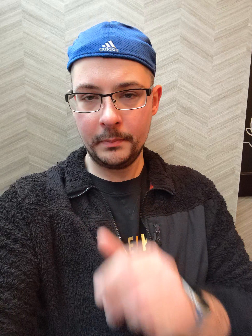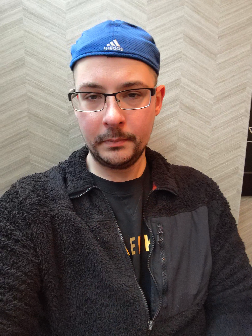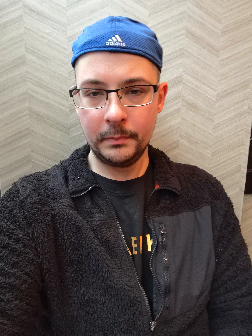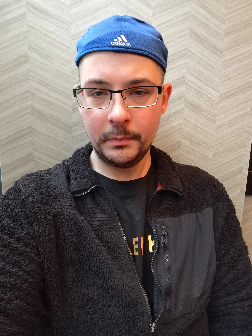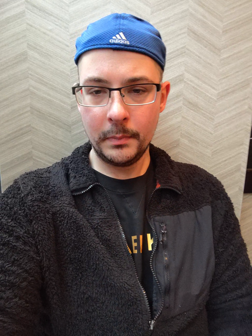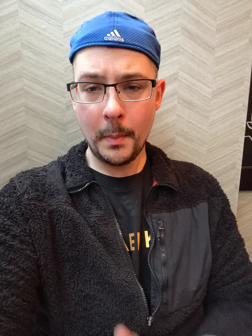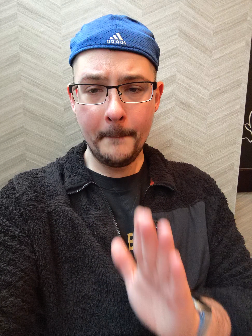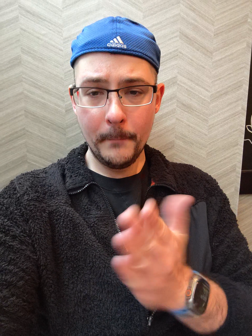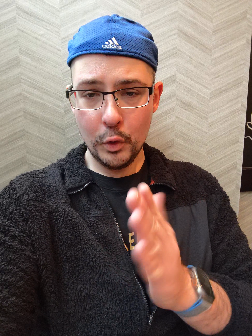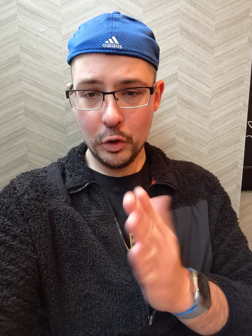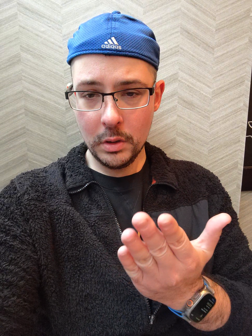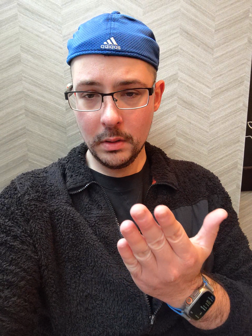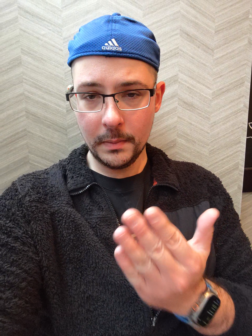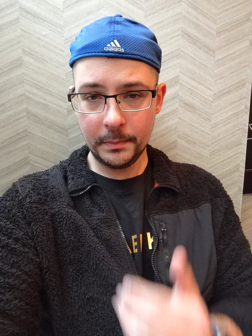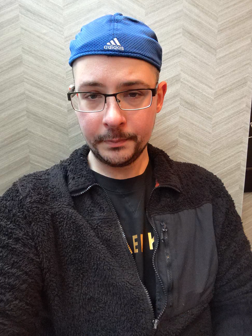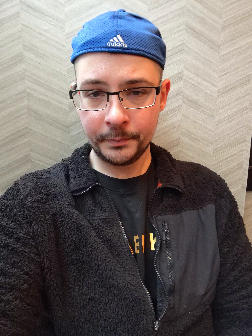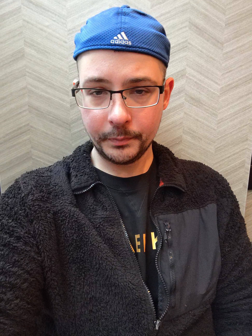book